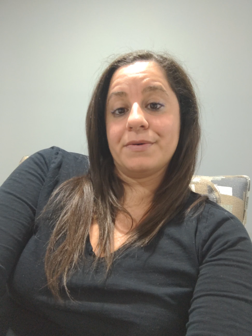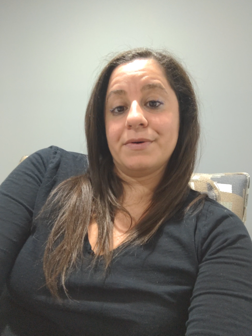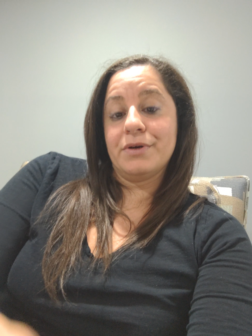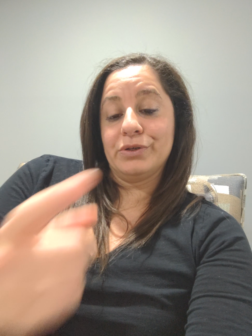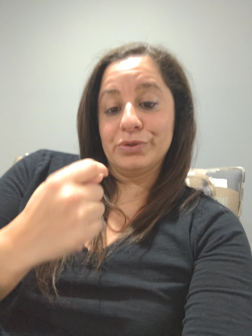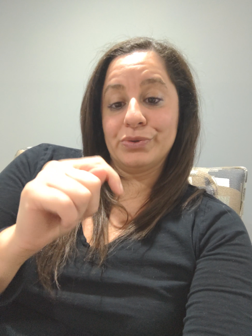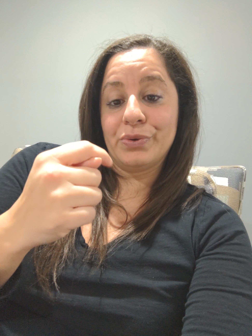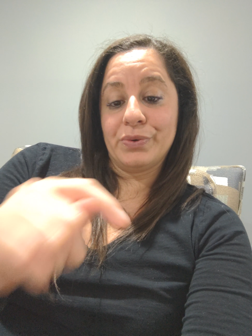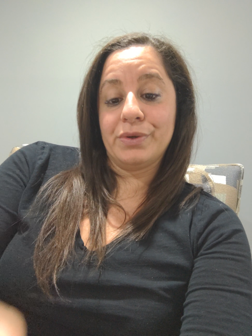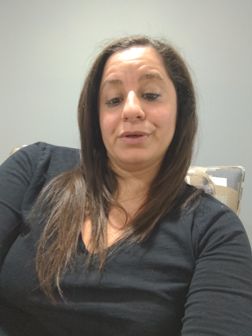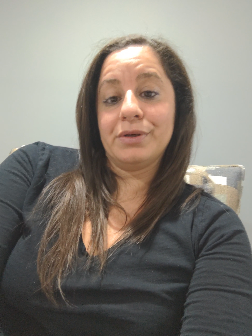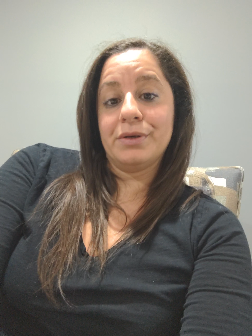toy